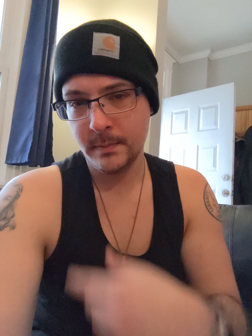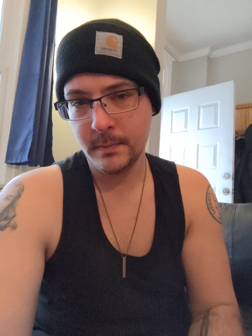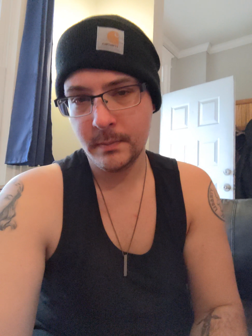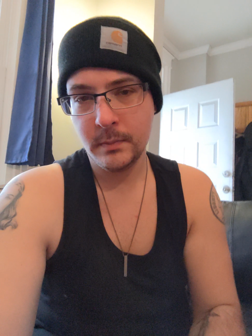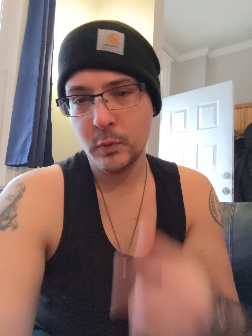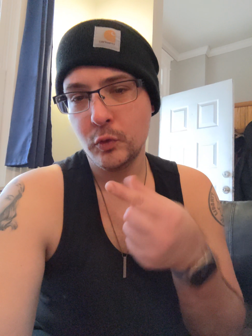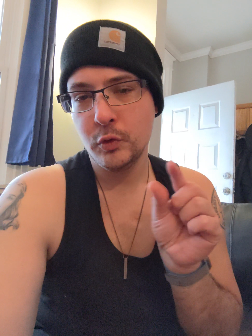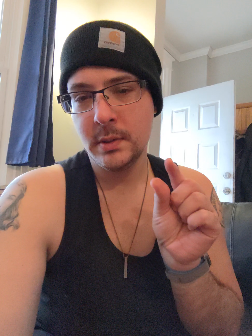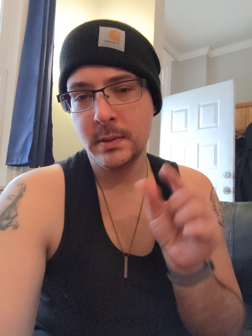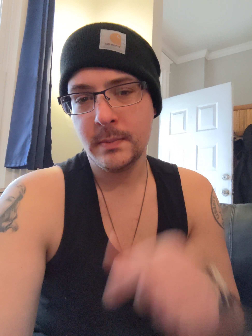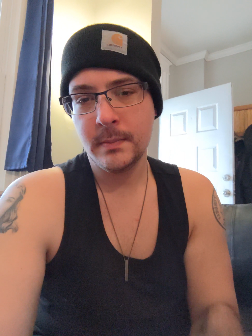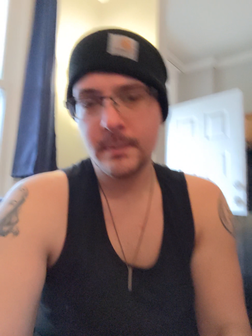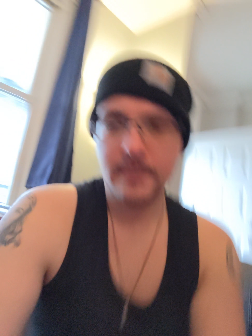green